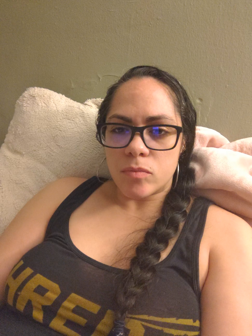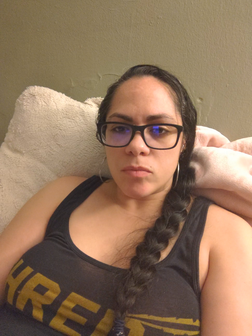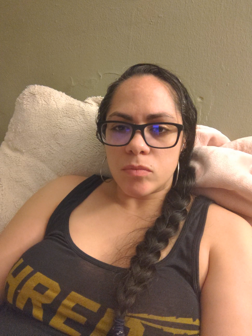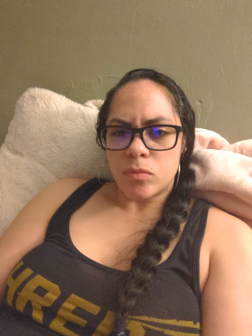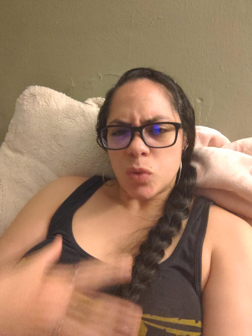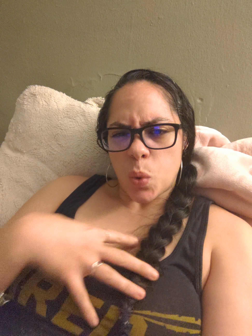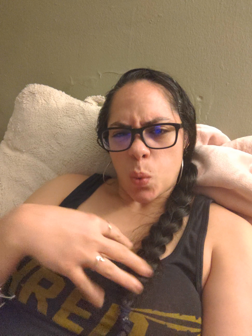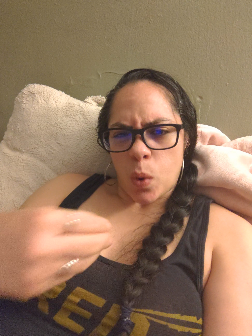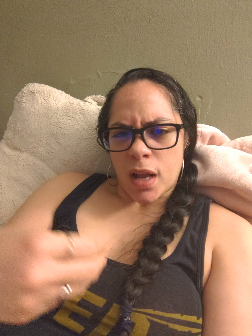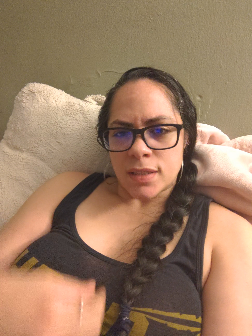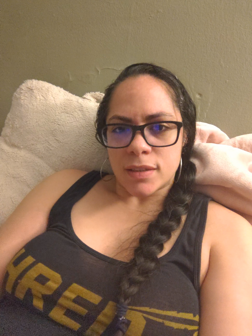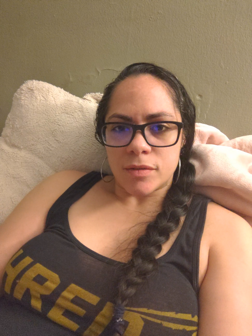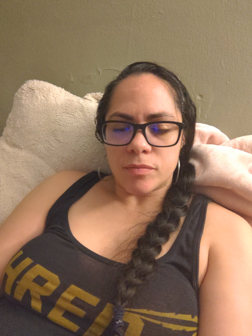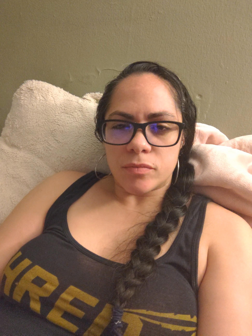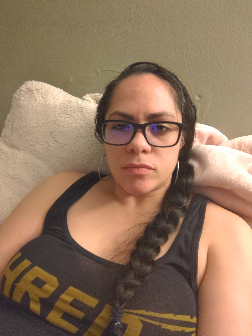white